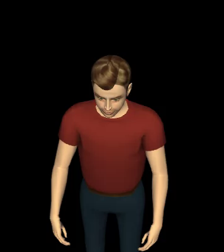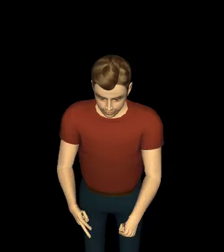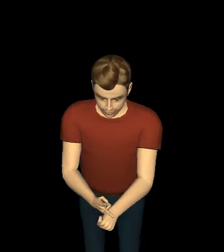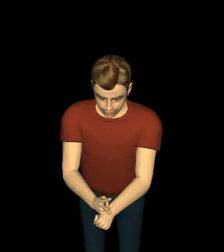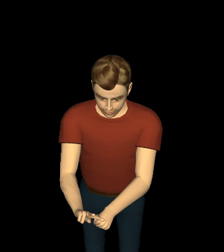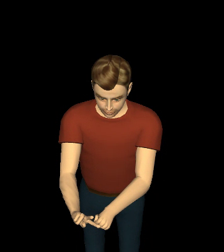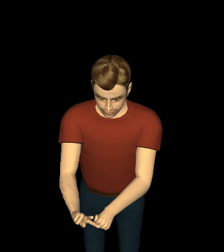خطر